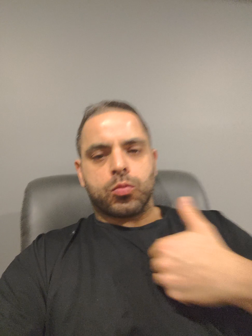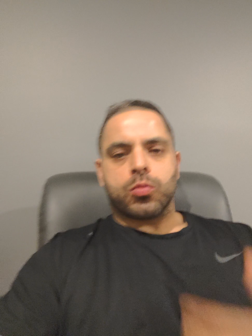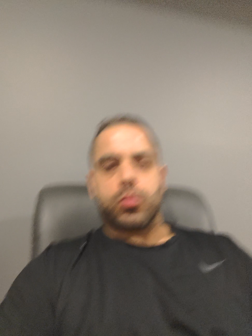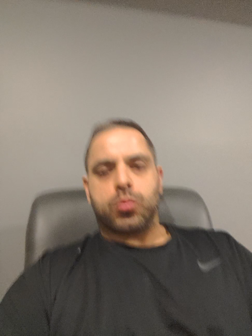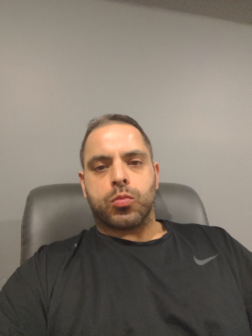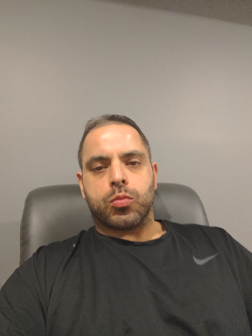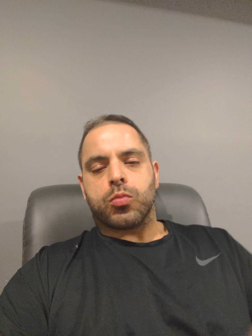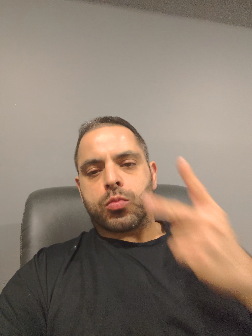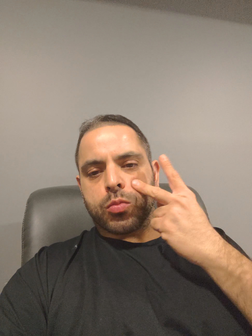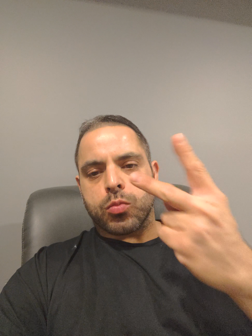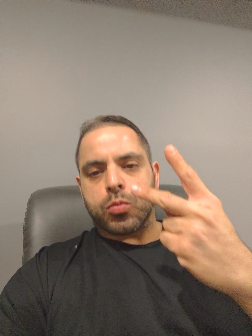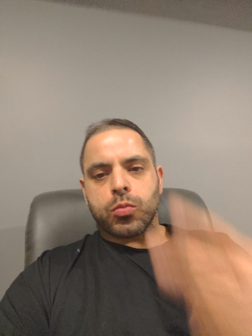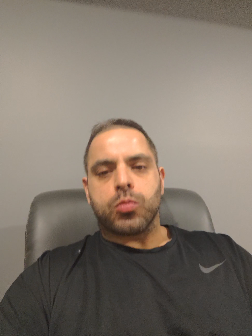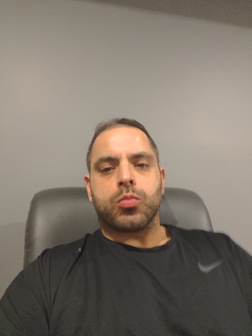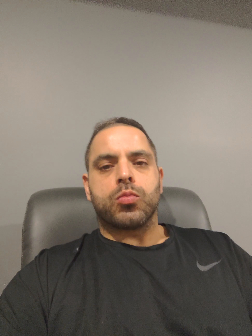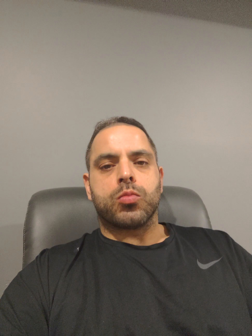see